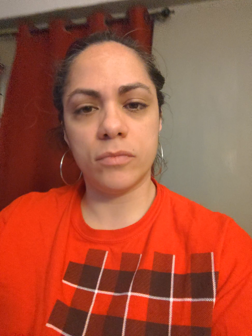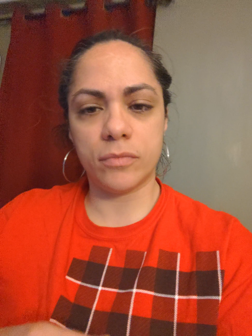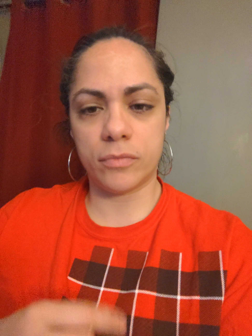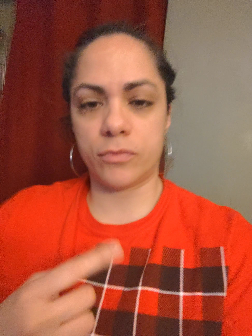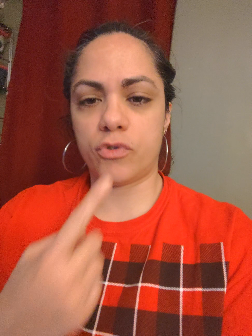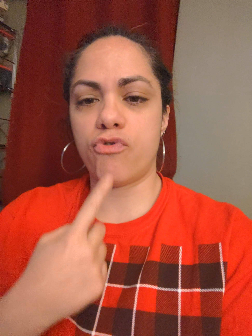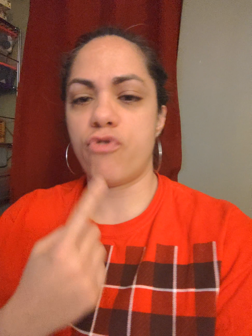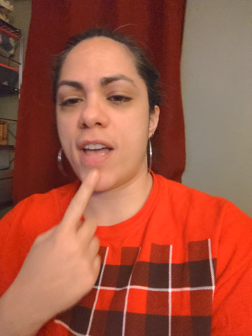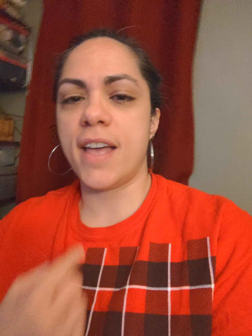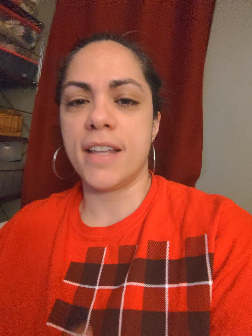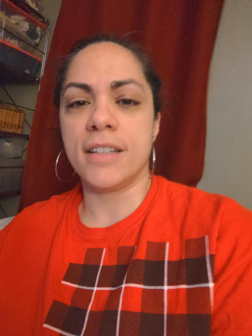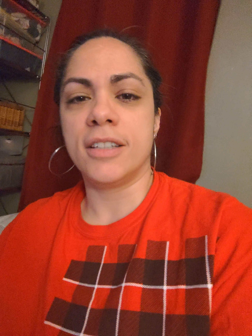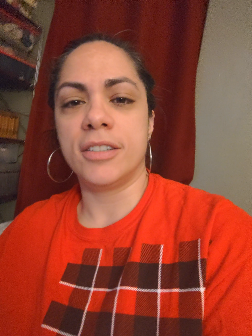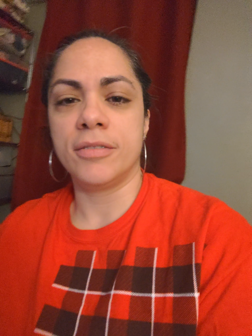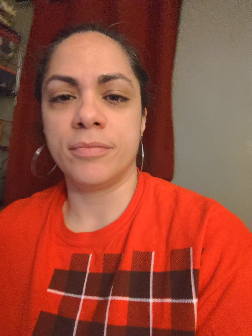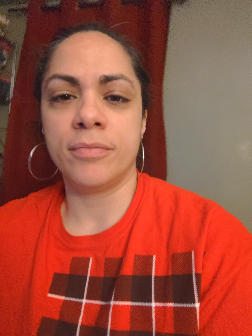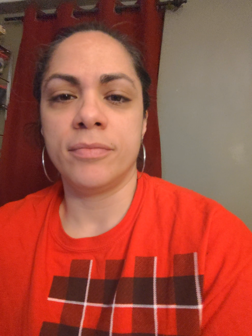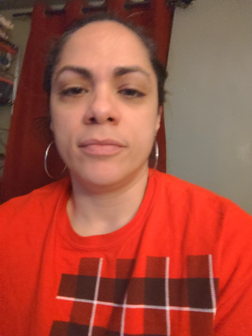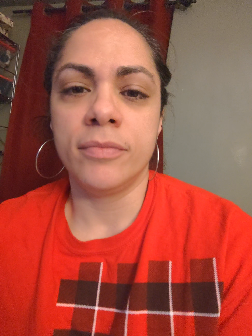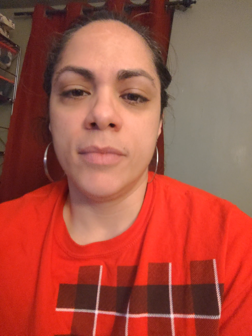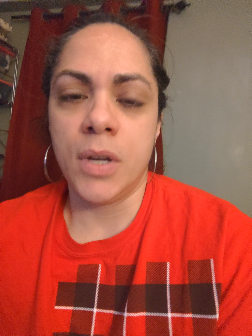red